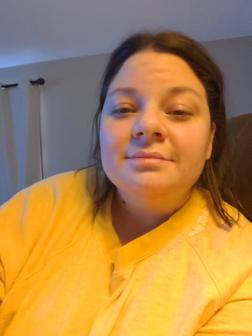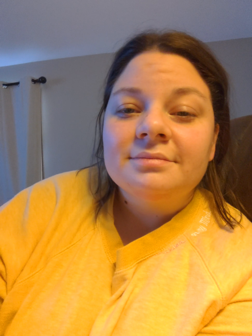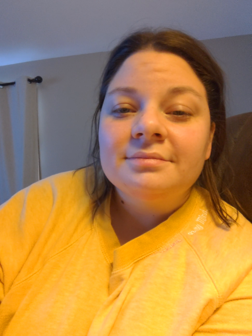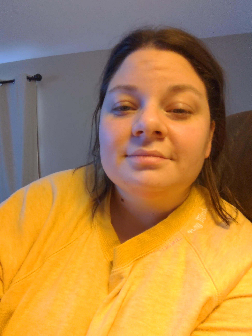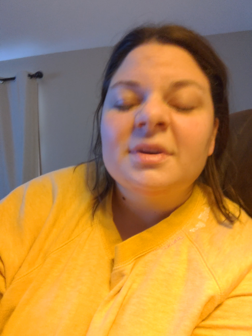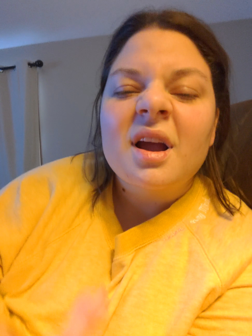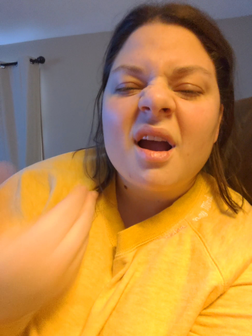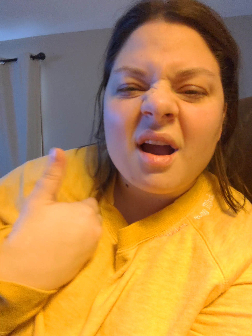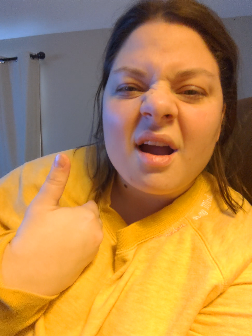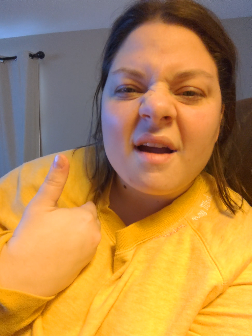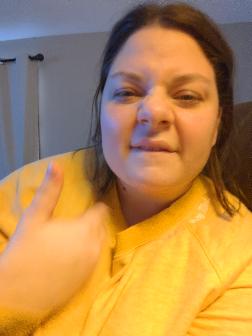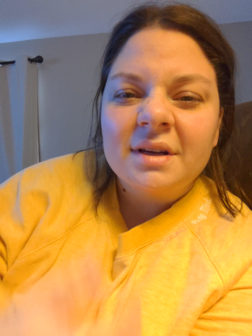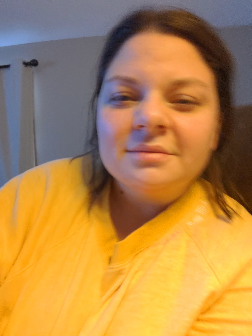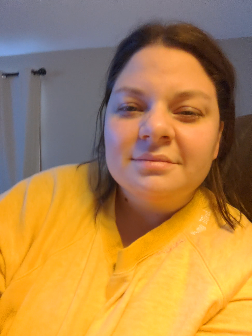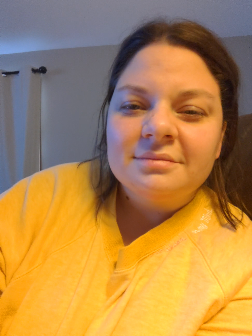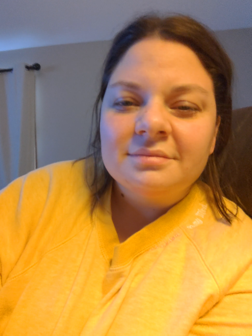have